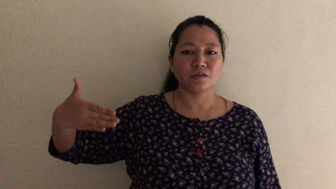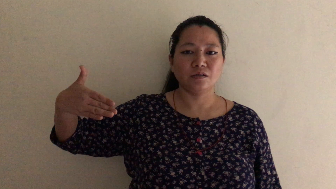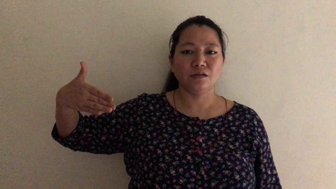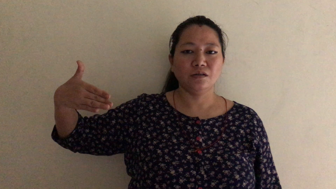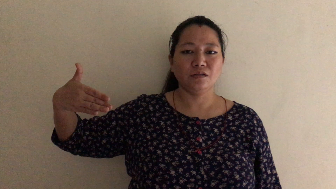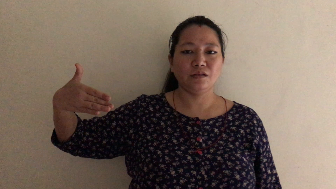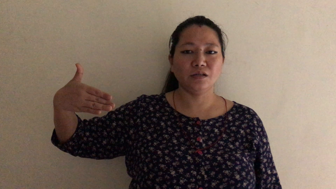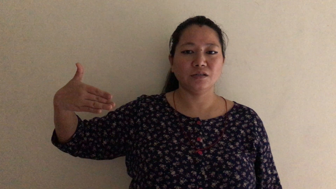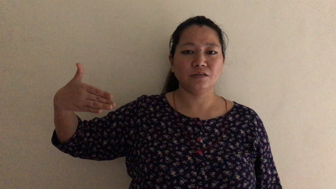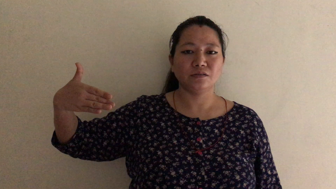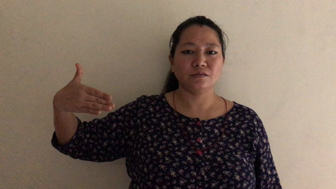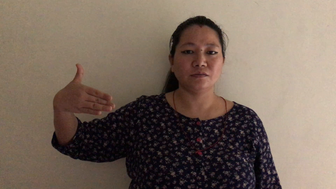ल